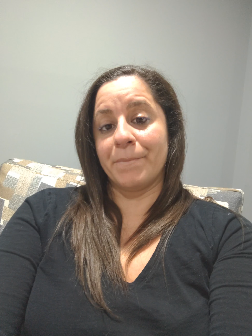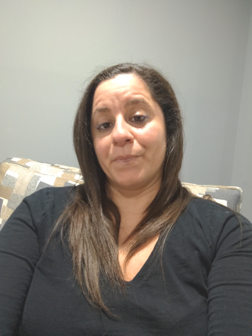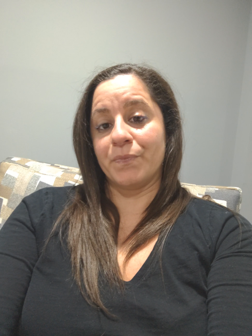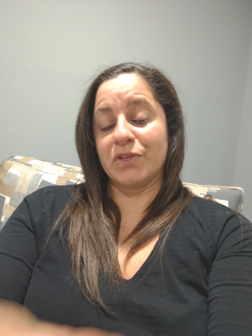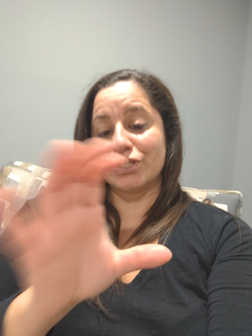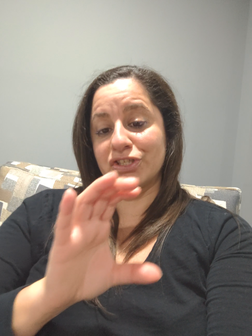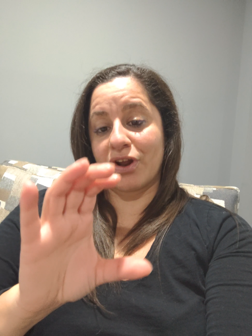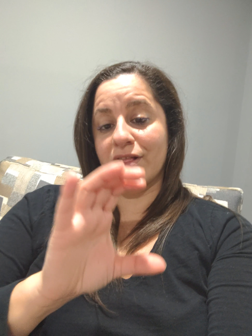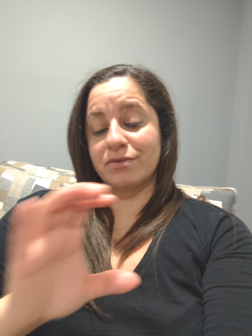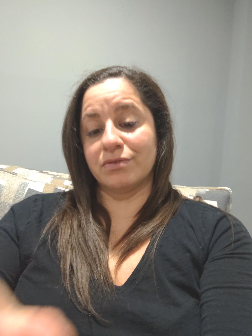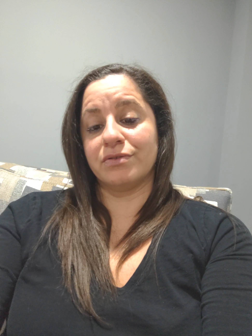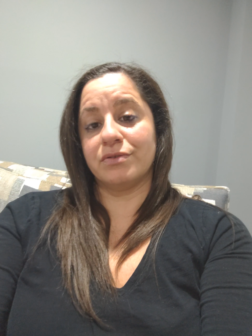chocolate